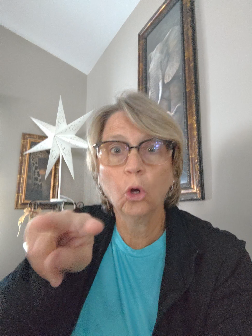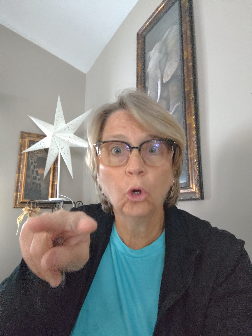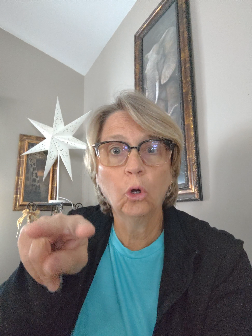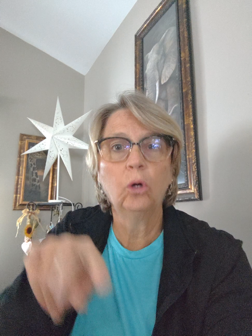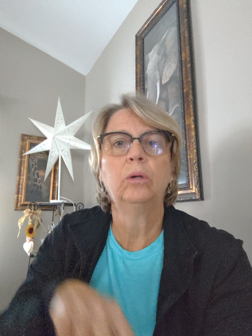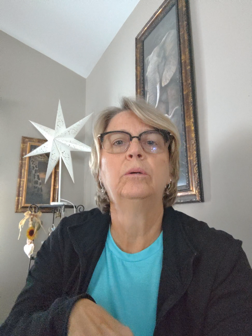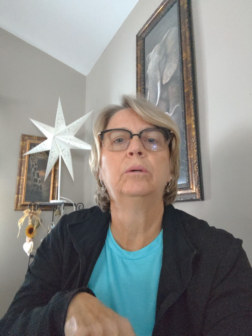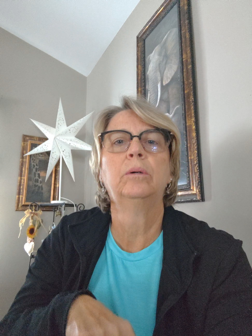look